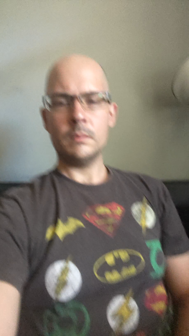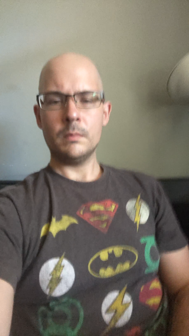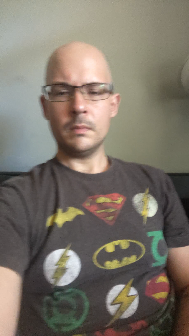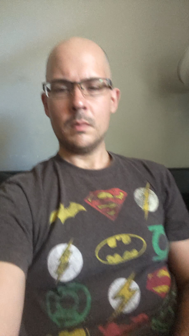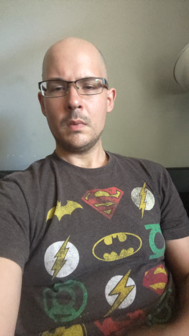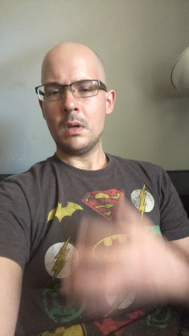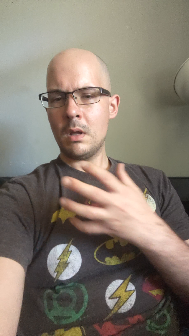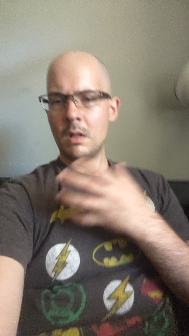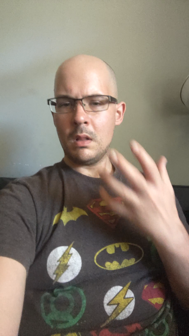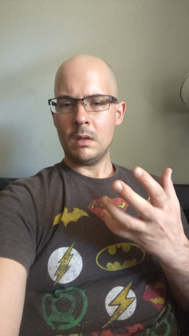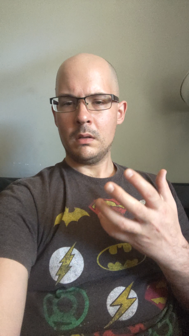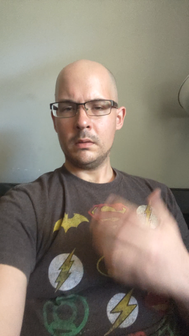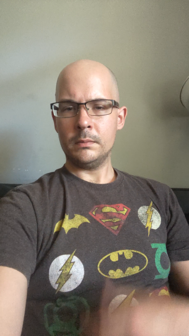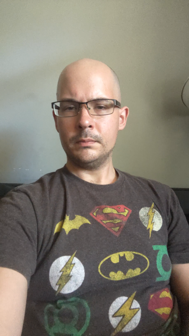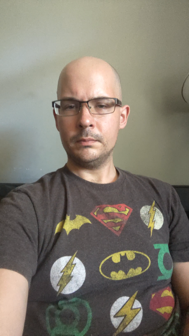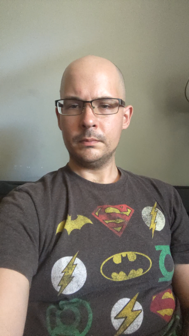a lot